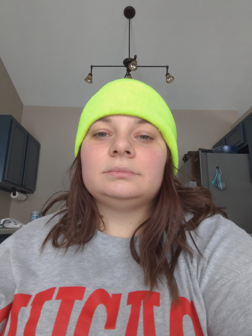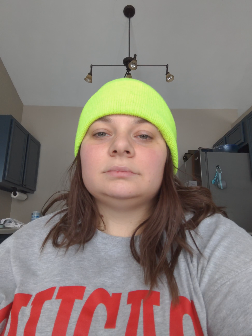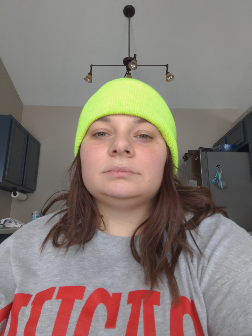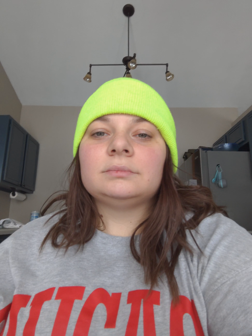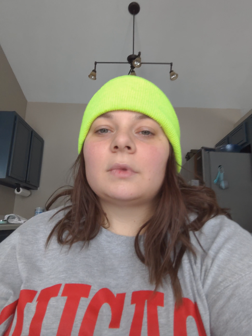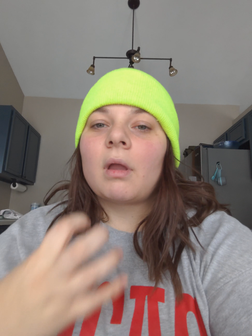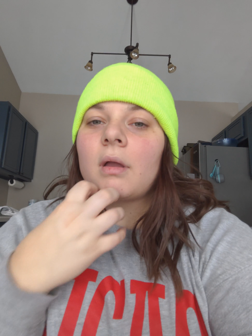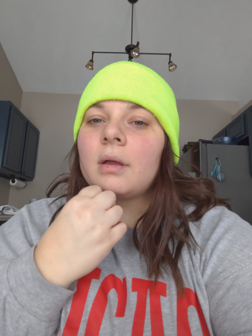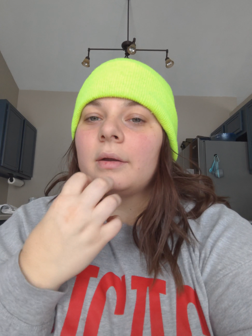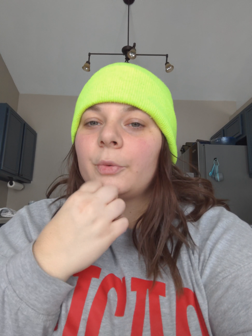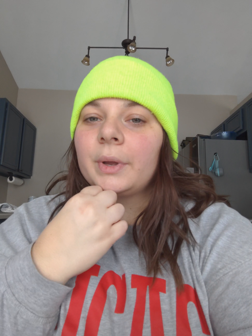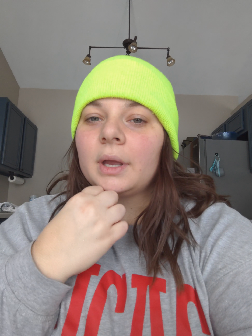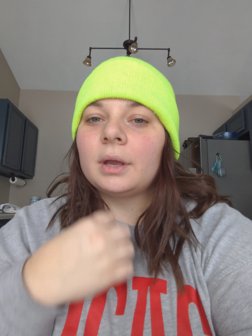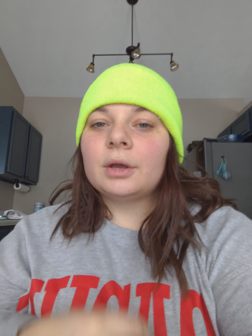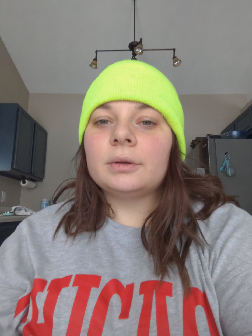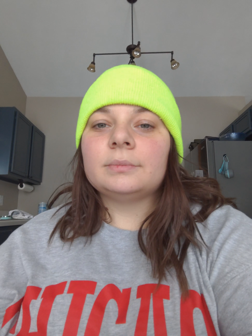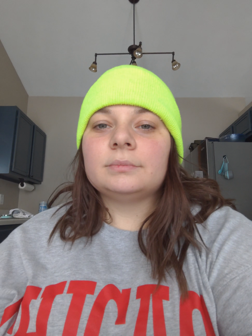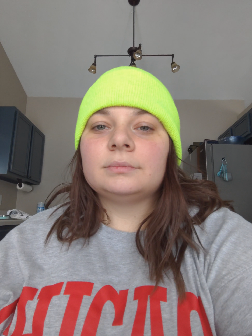underwear